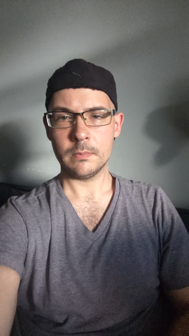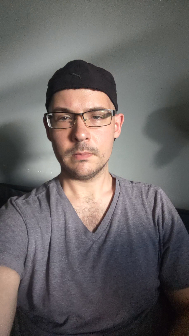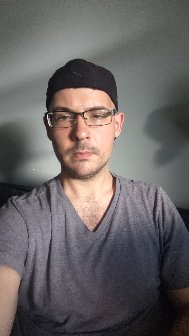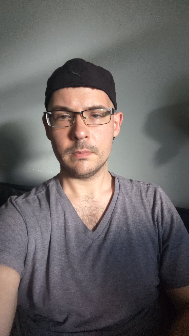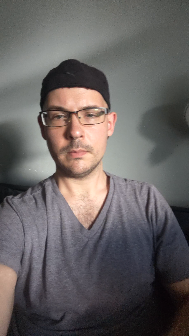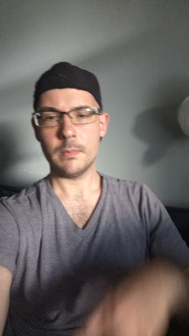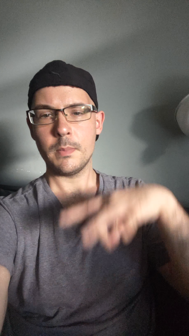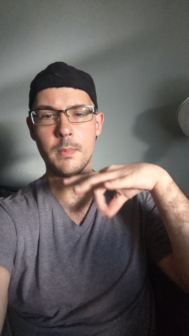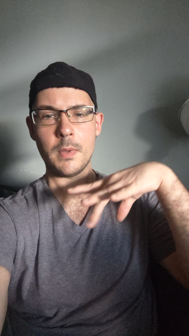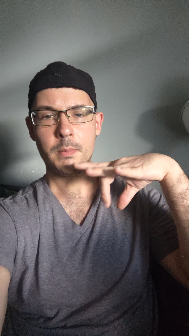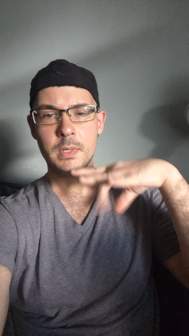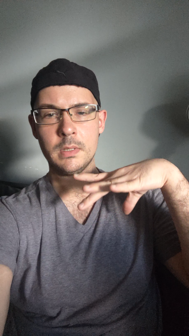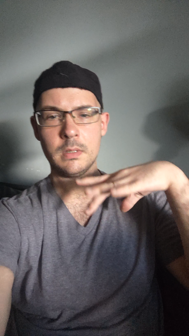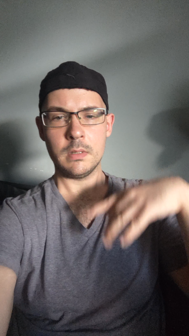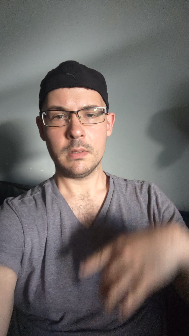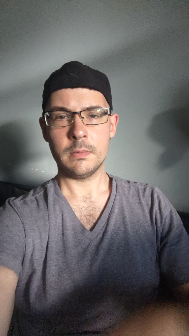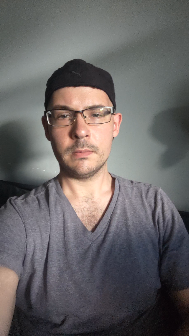pumpkin